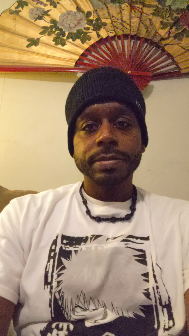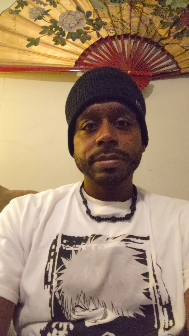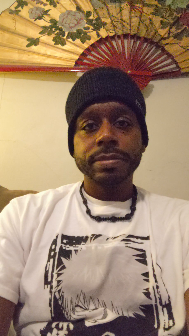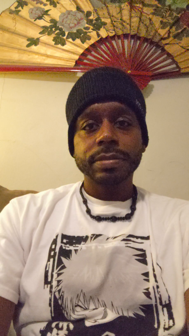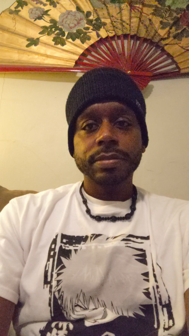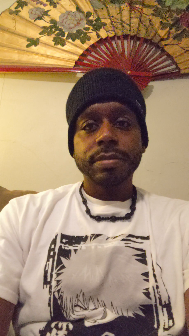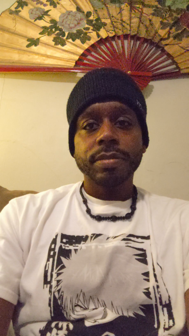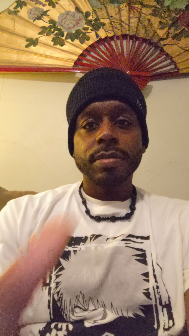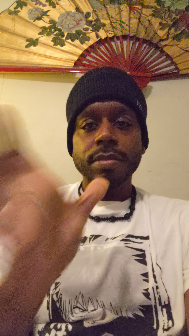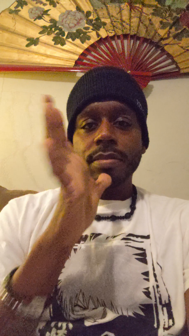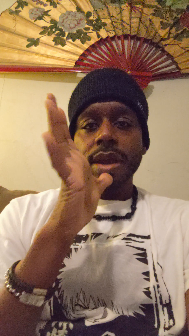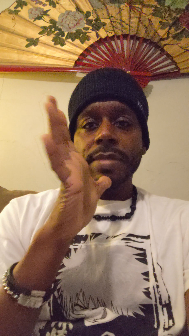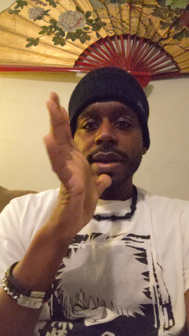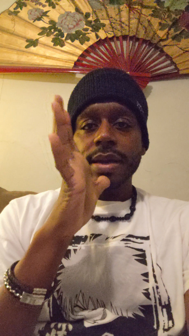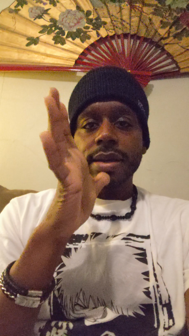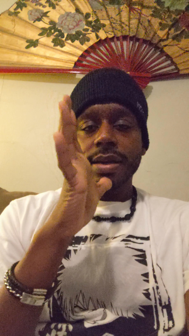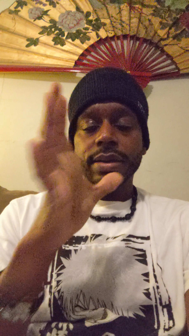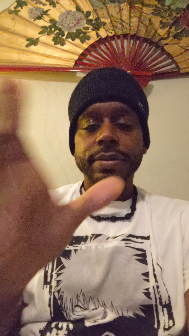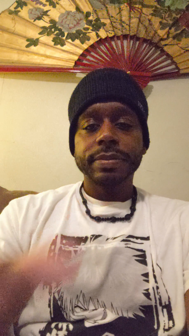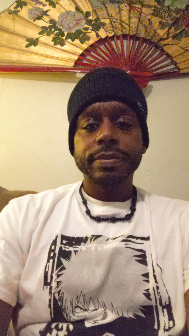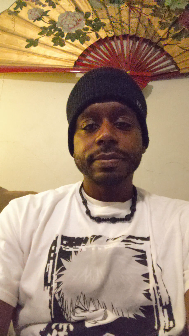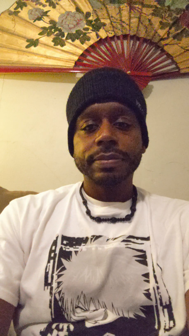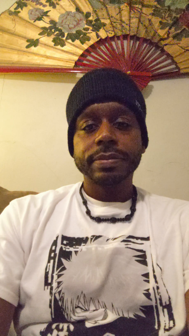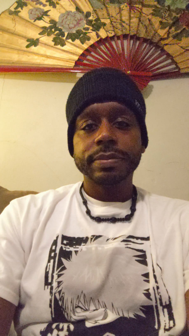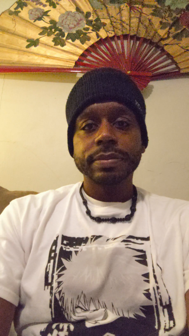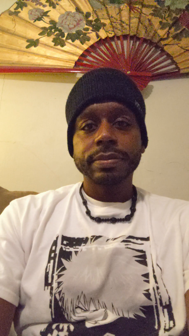mommy